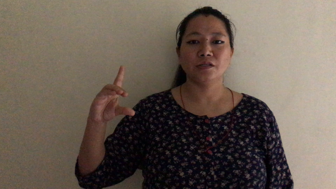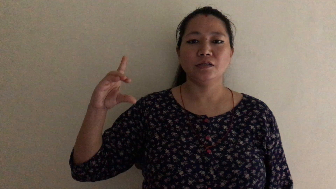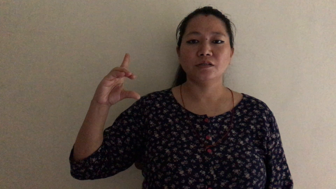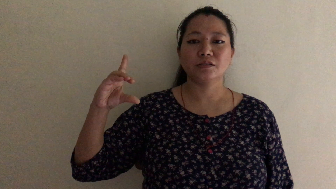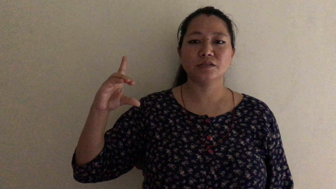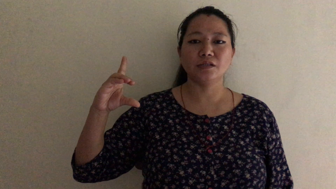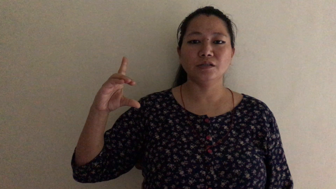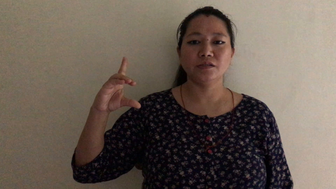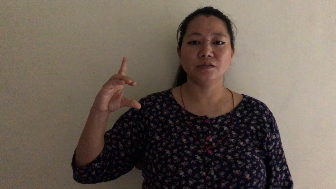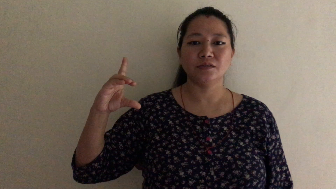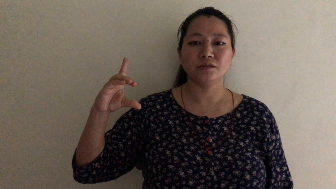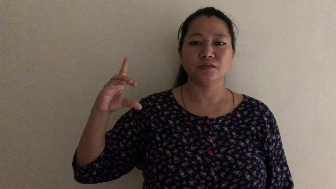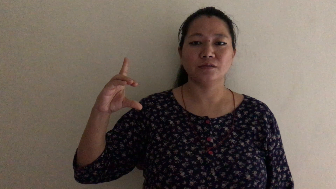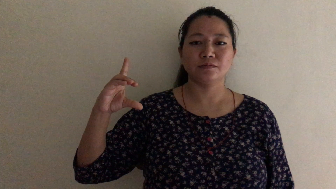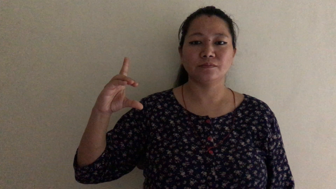ट